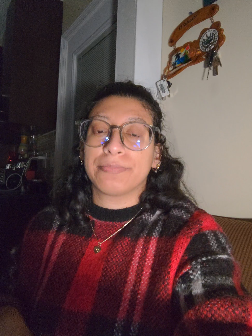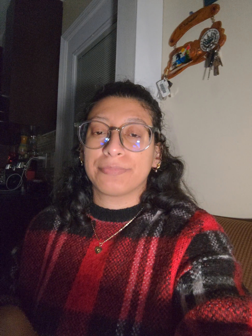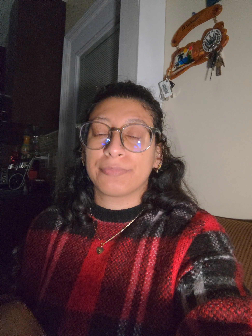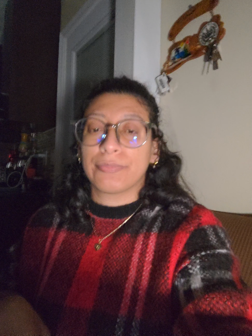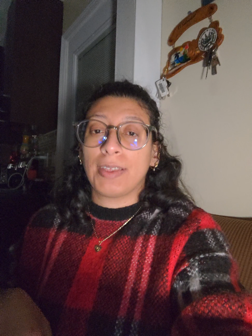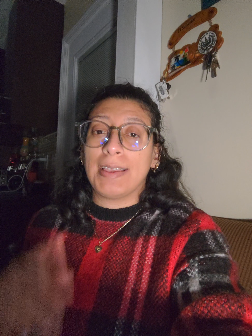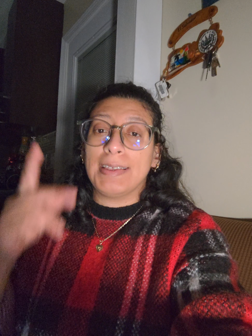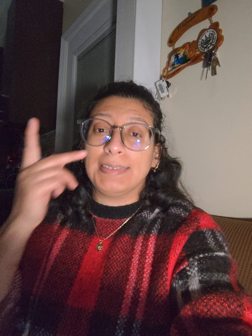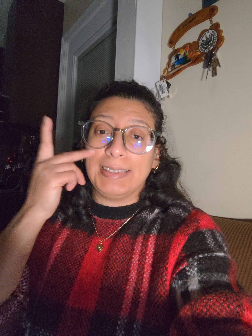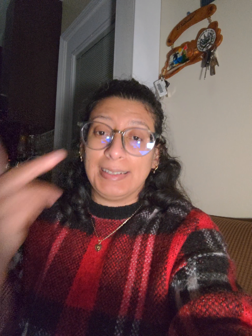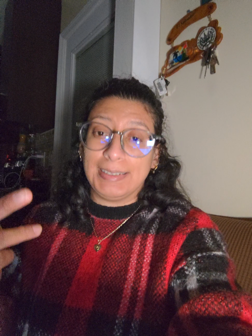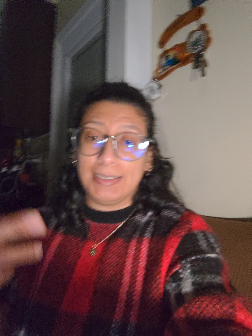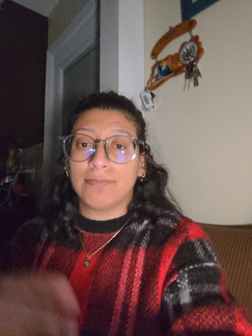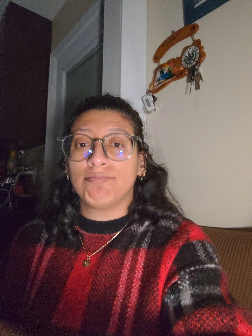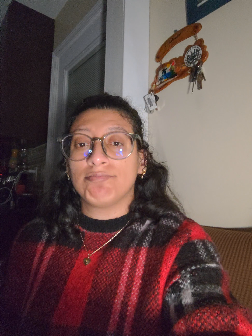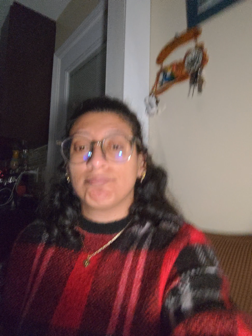see